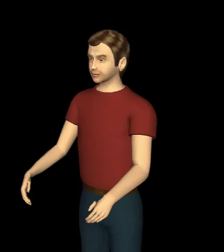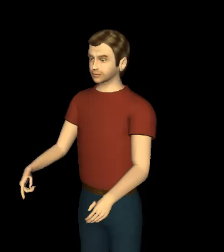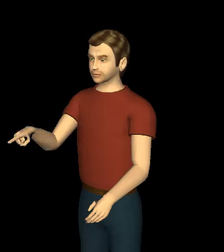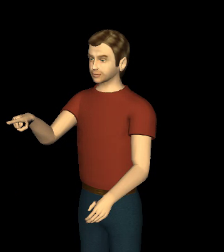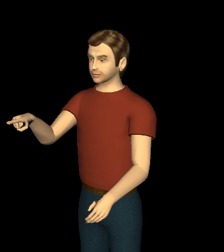أنت